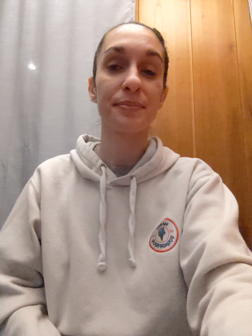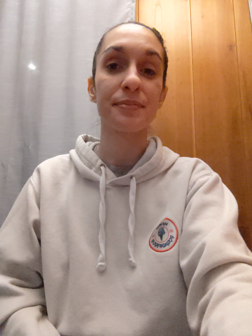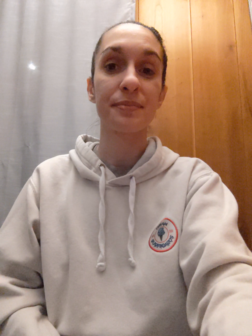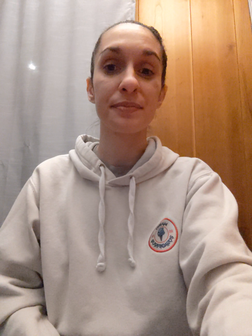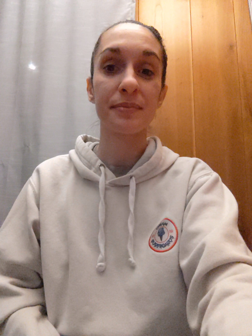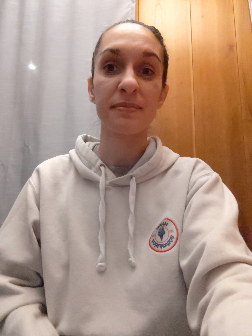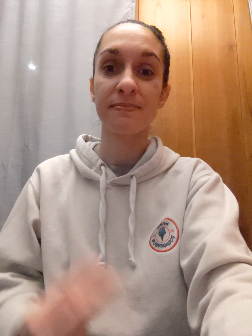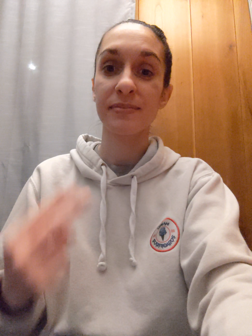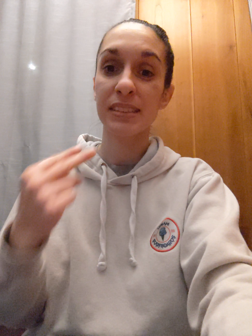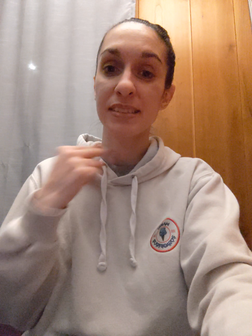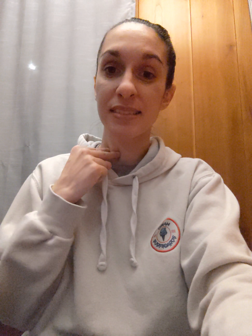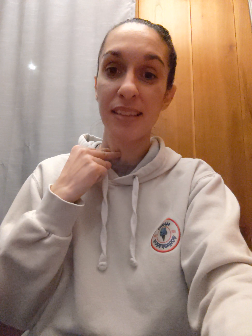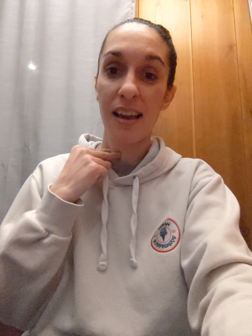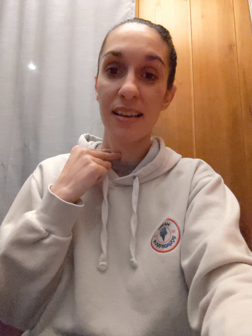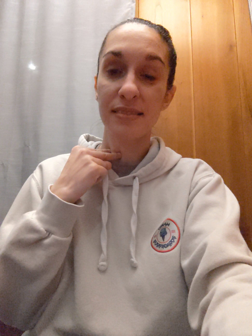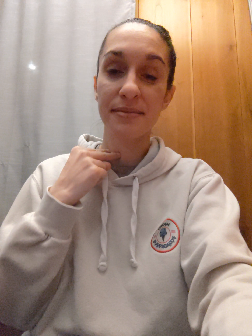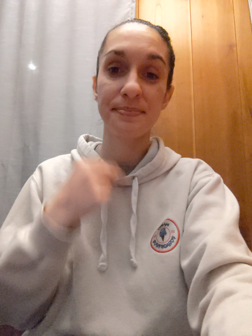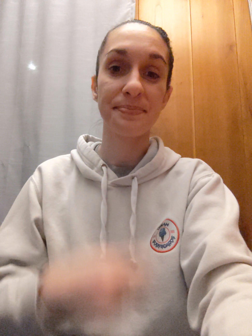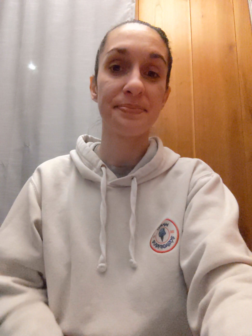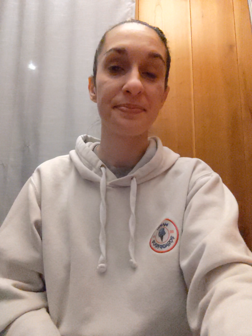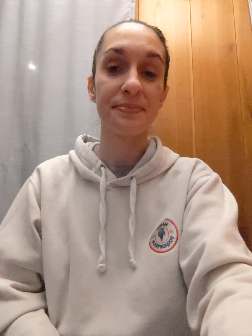stuck